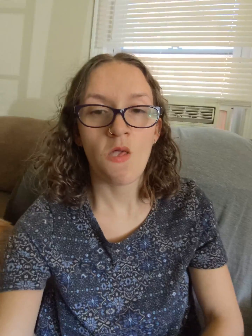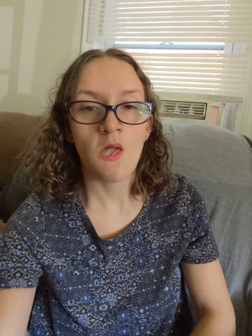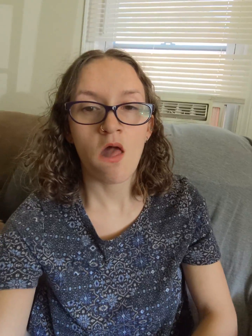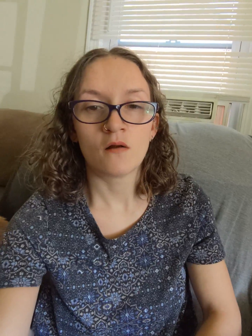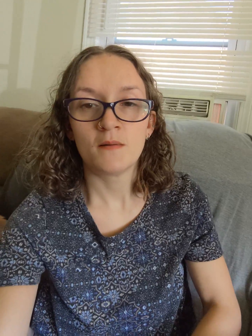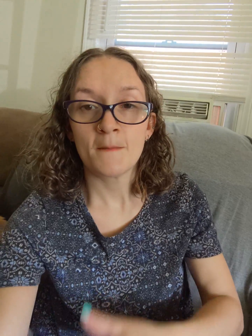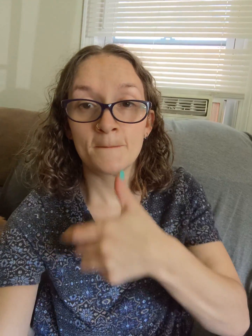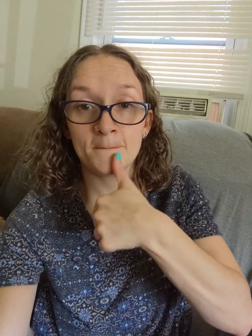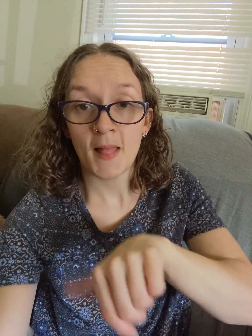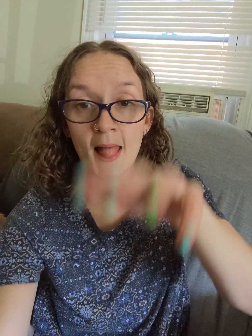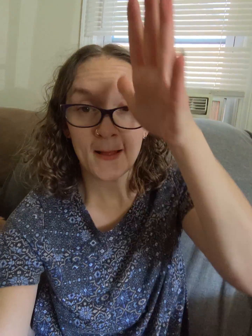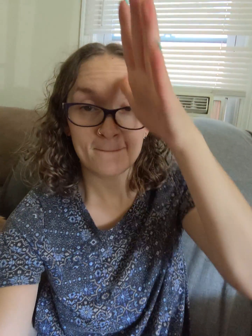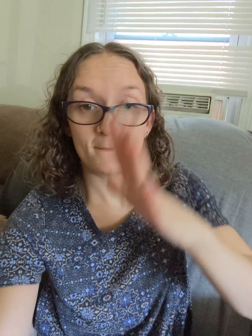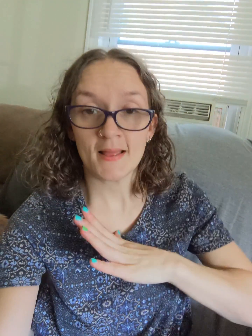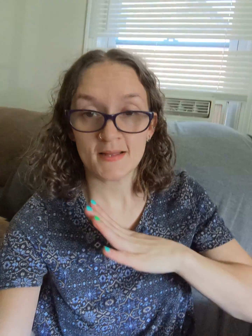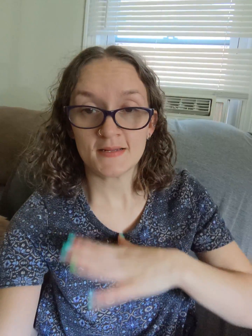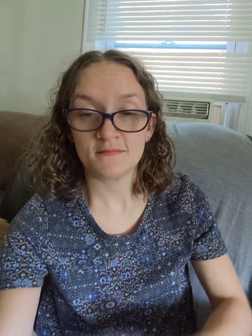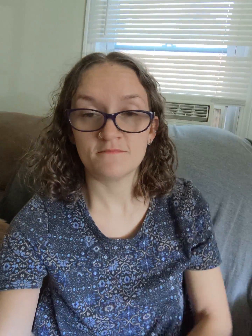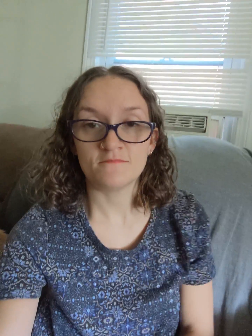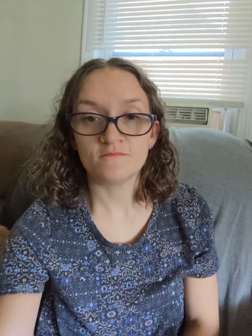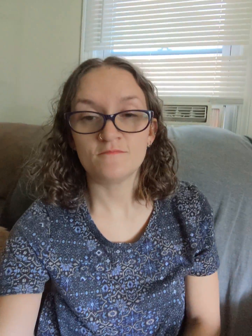mailman